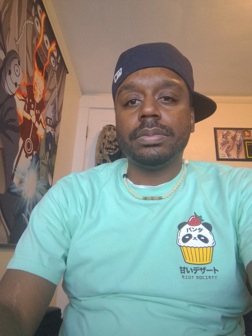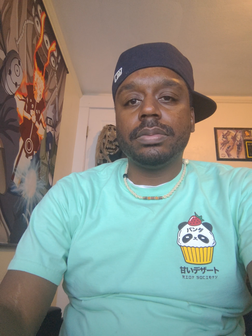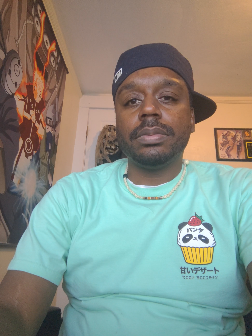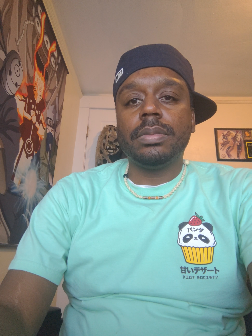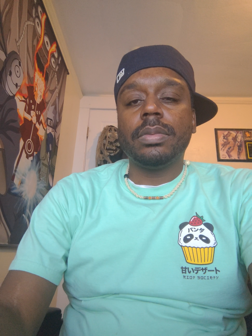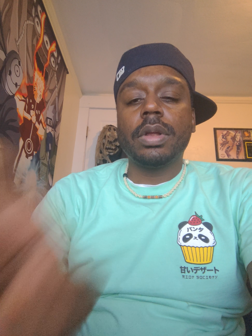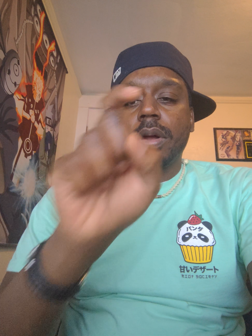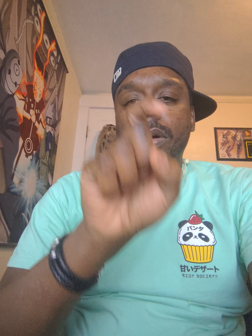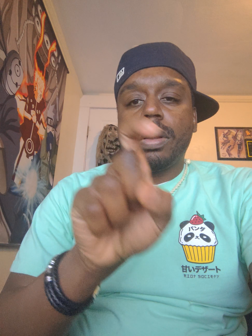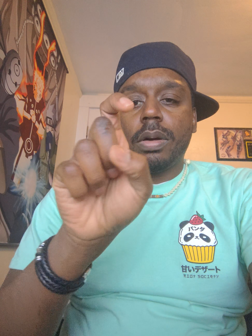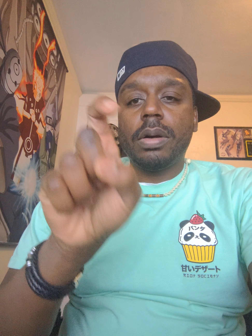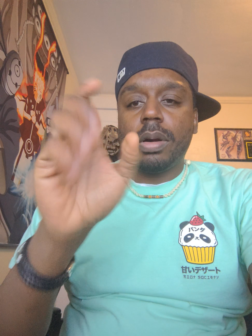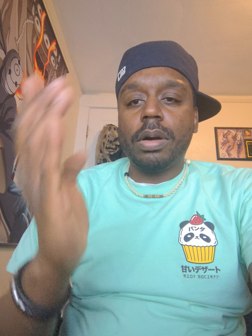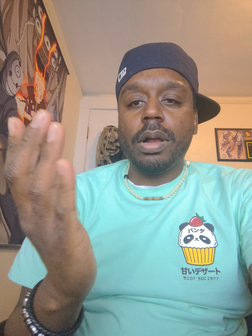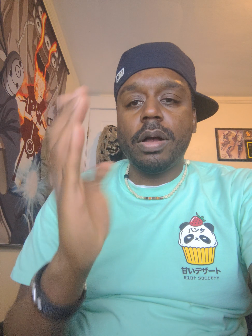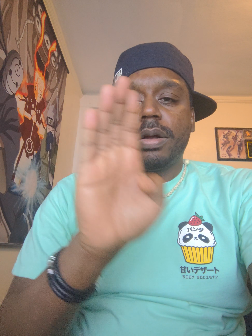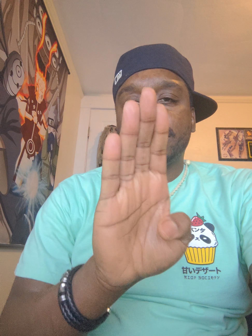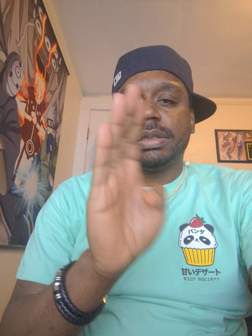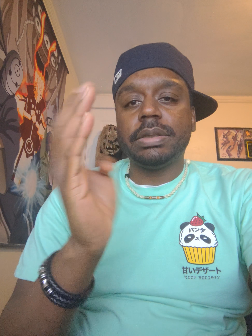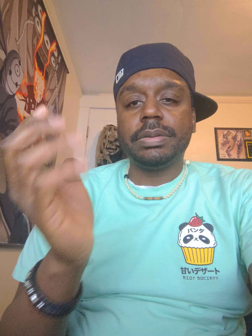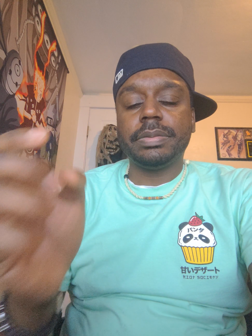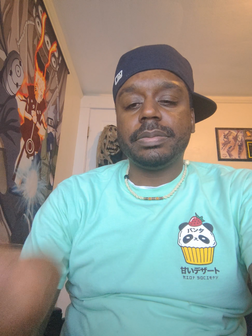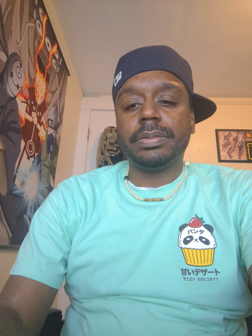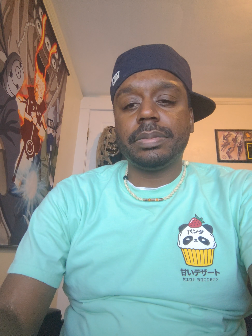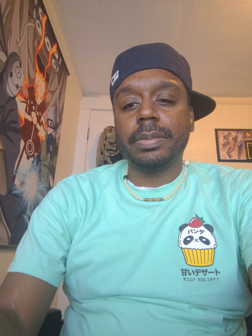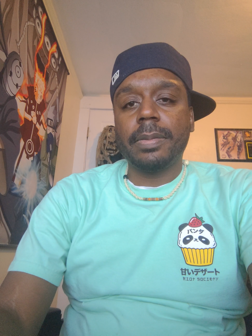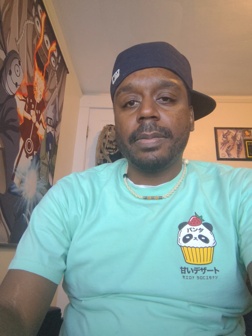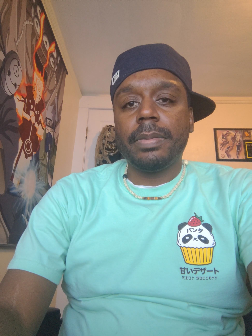closet